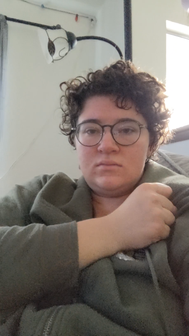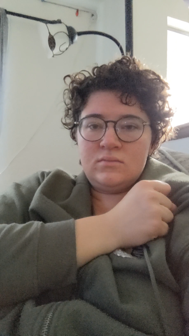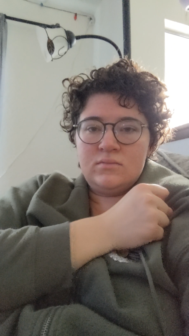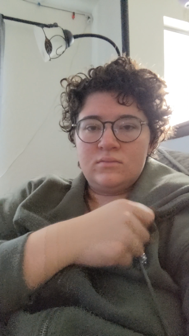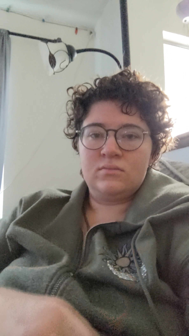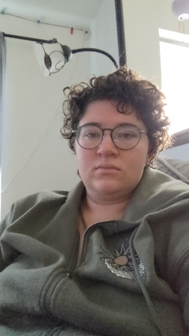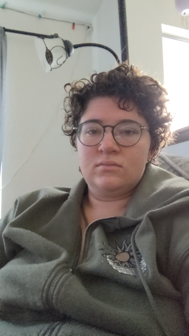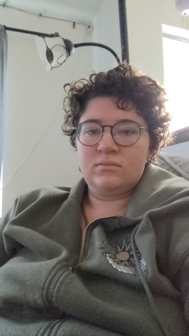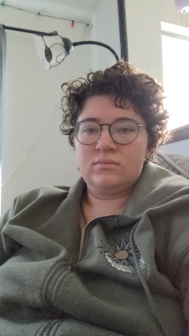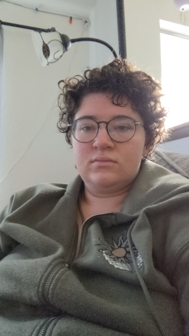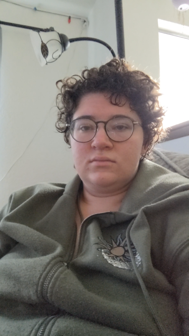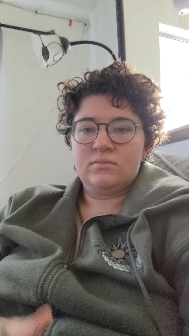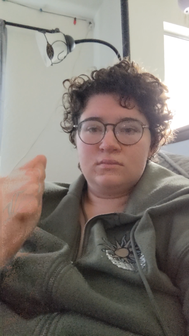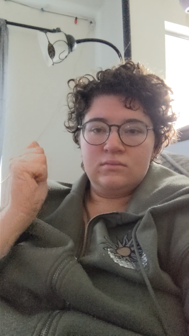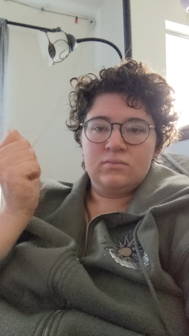bat